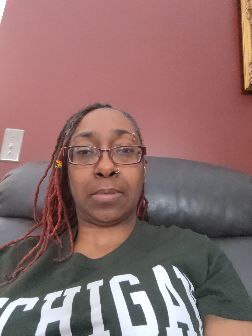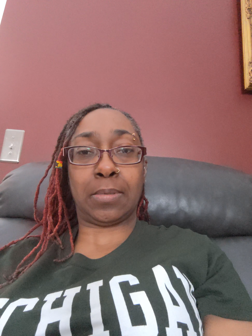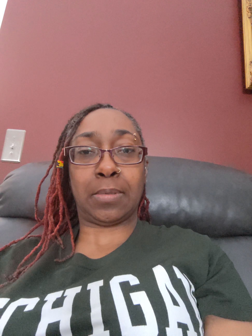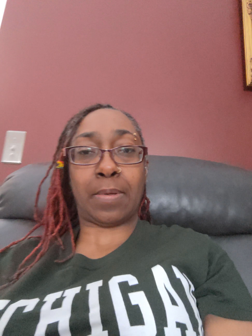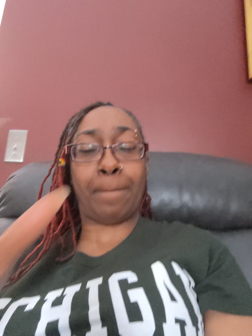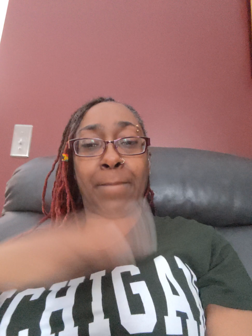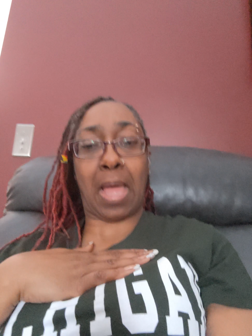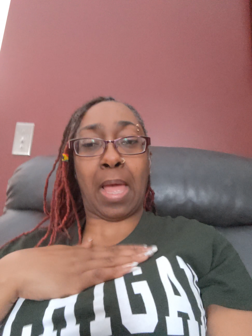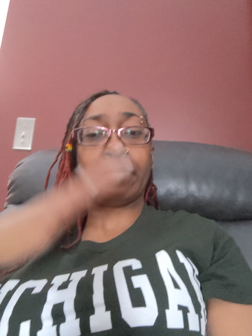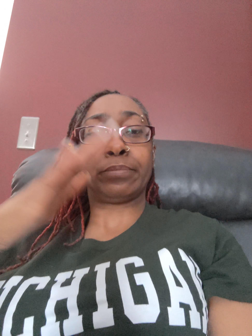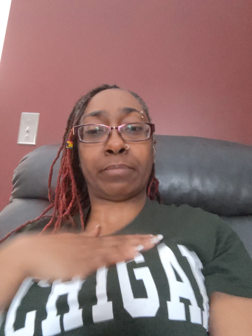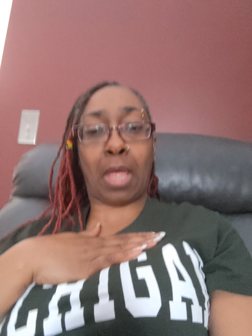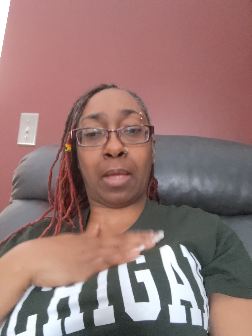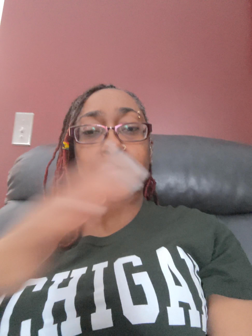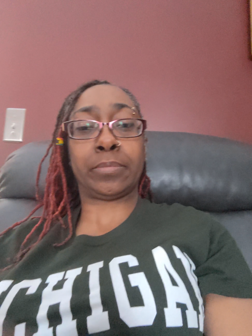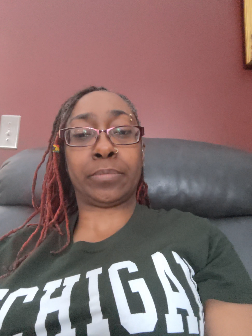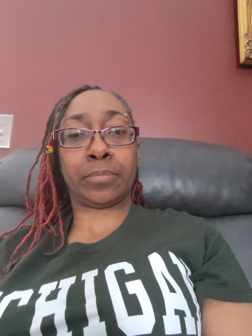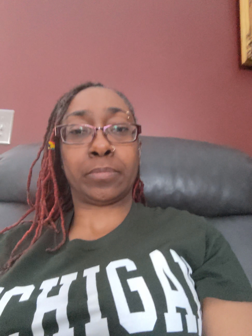my